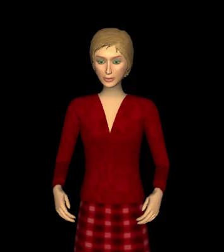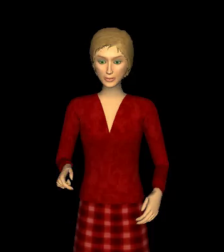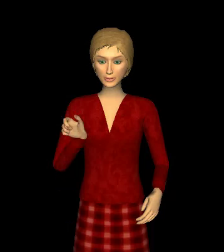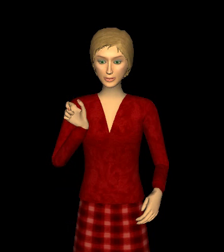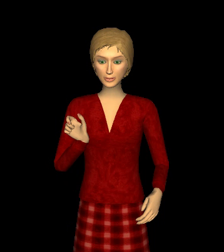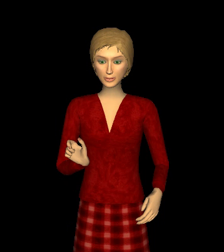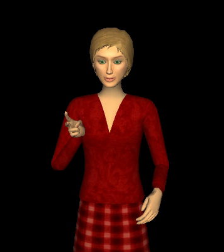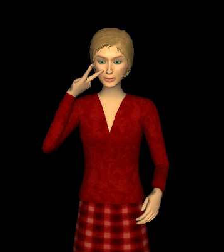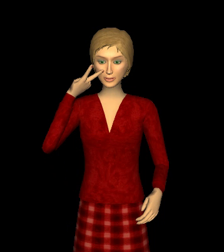نبيل